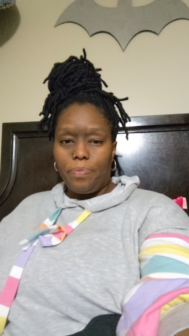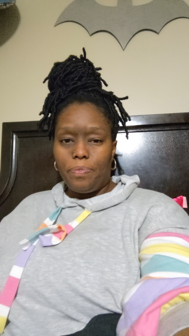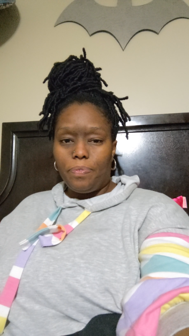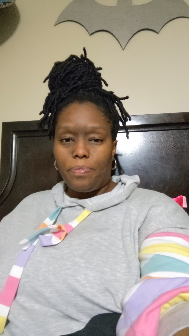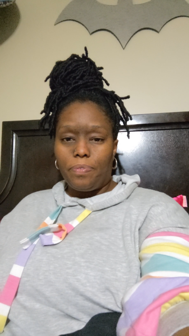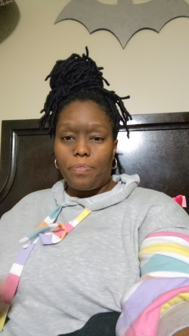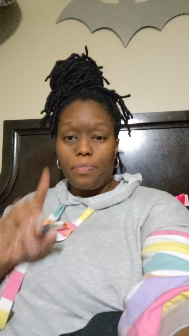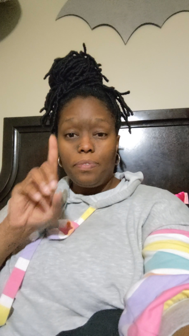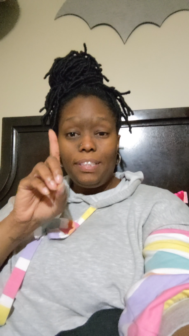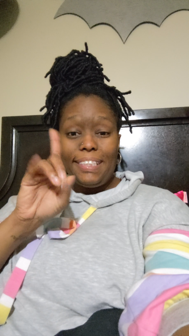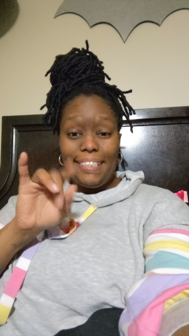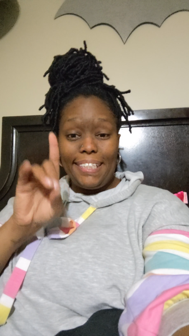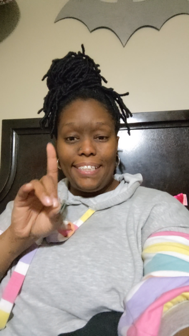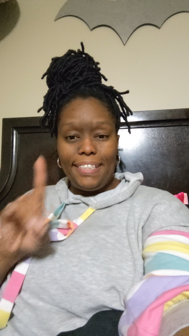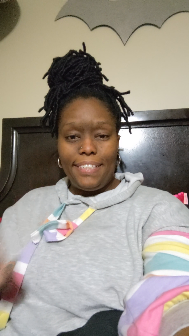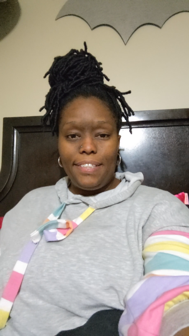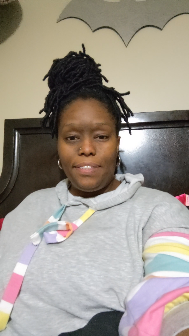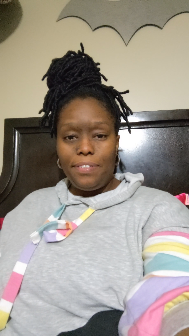did